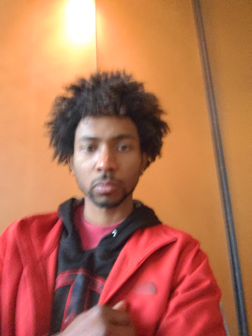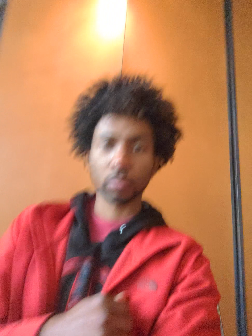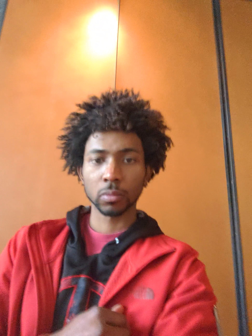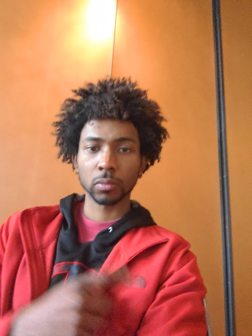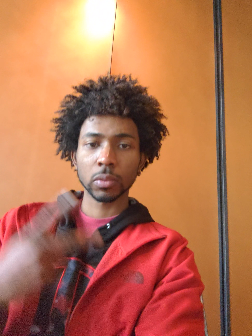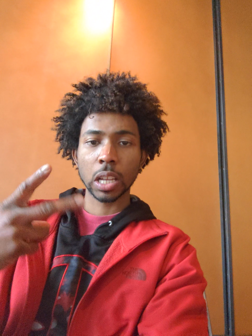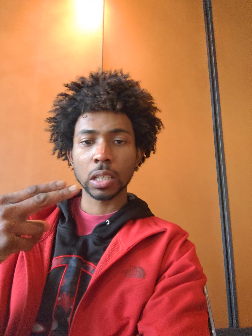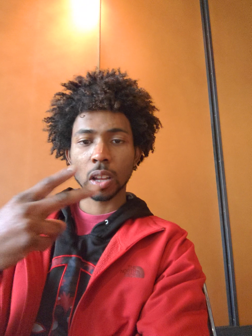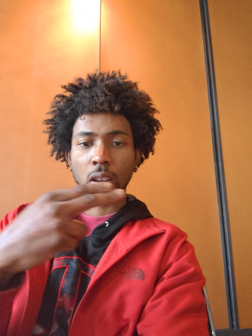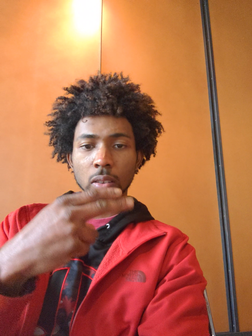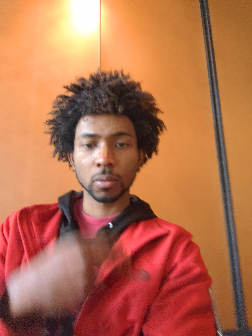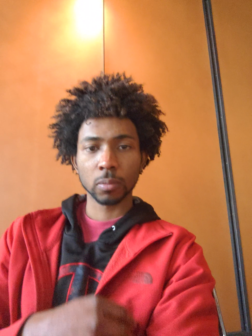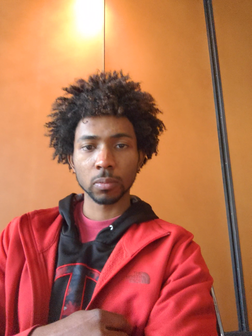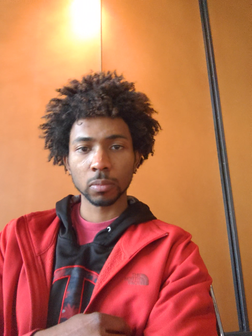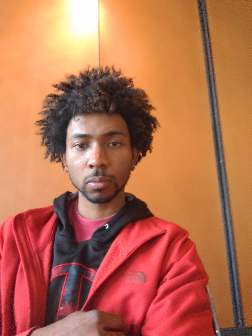scissors